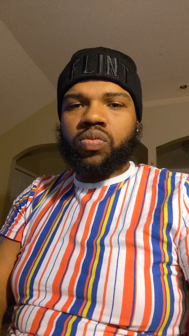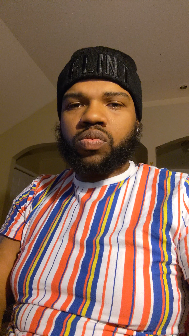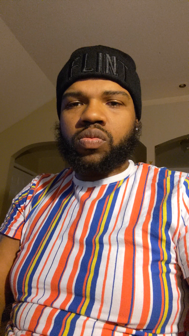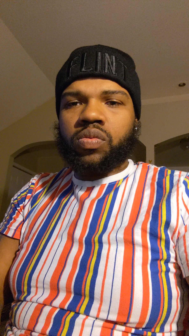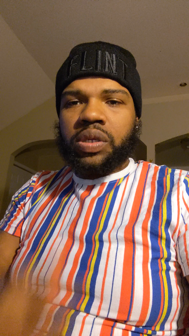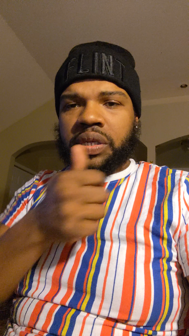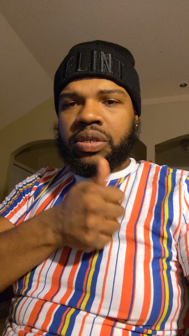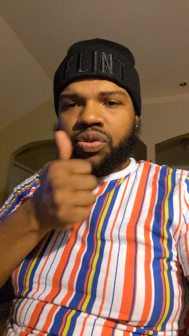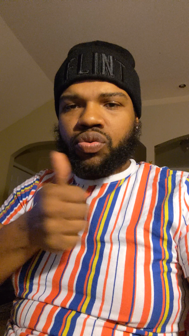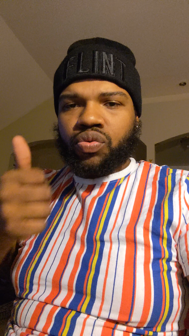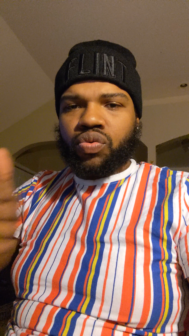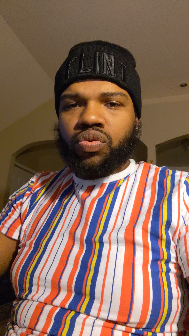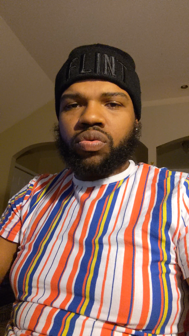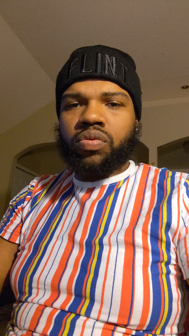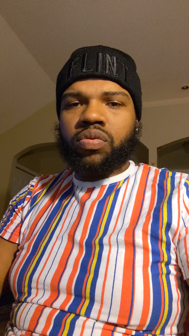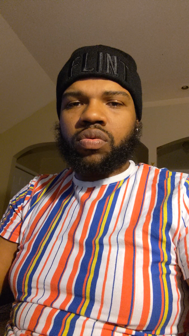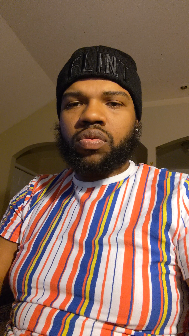each